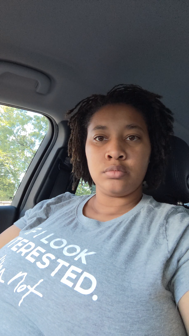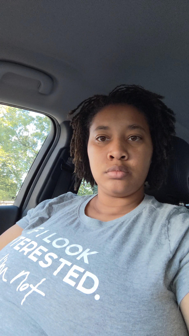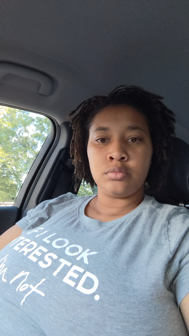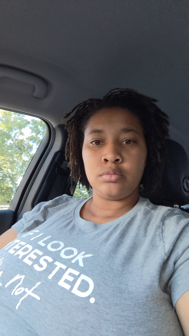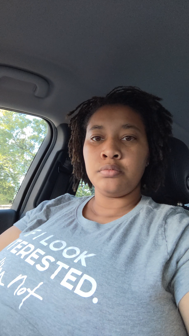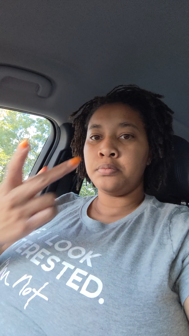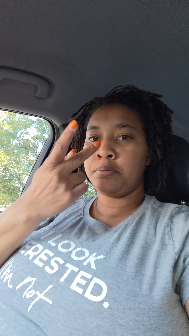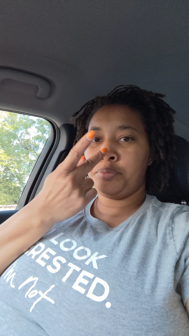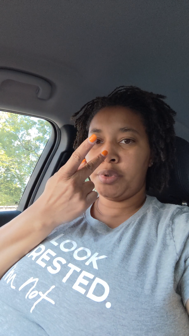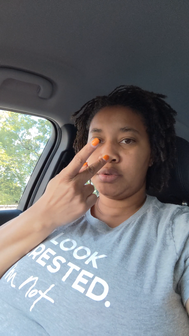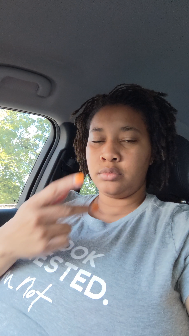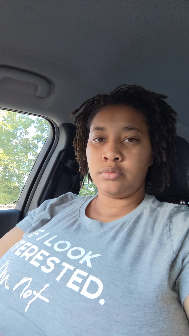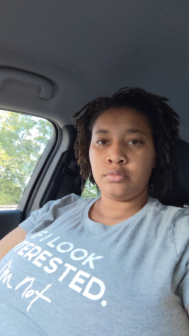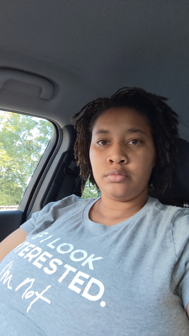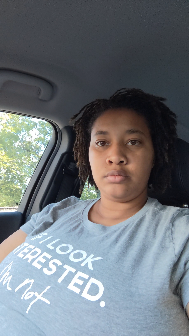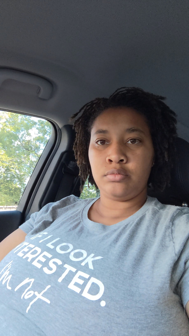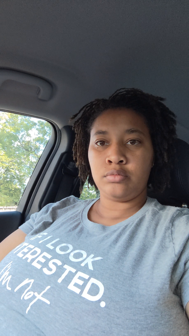penis